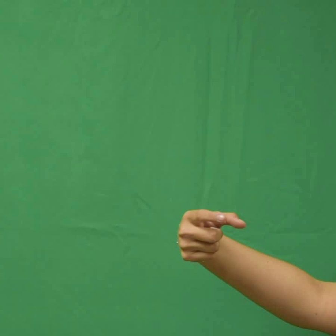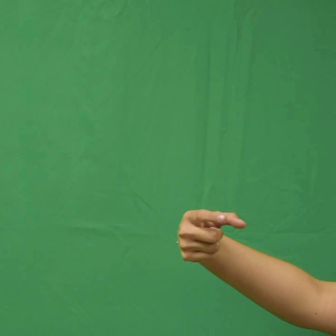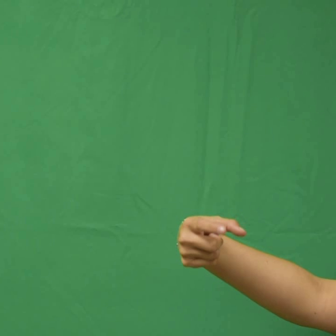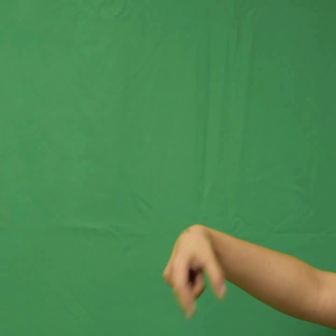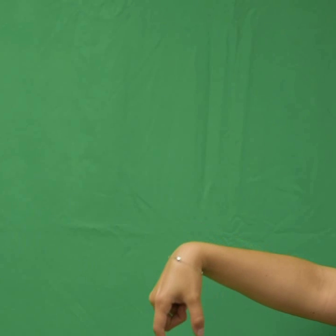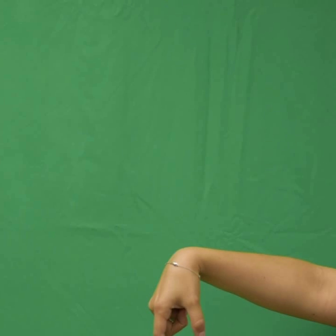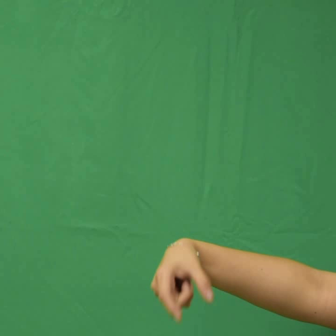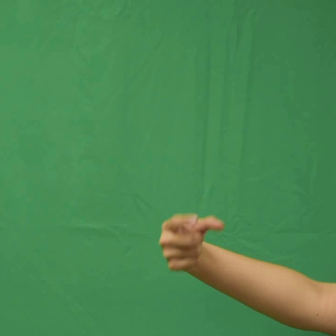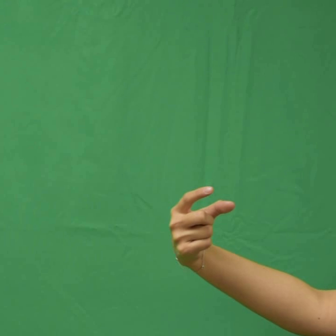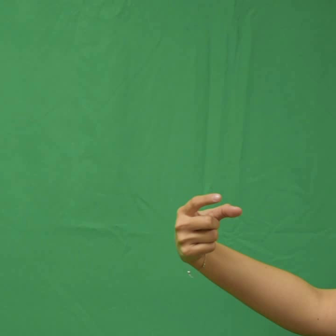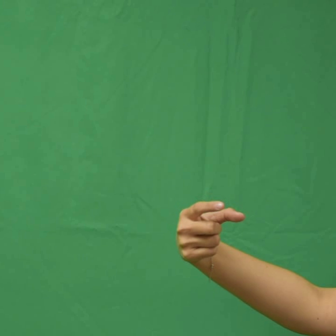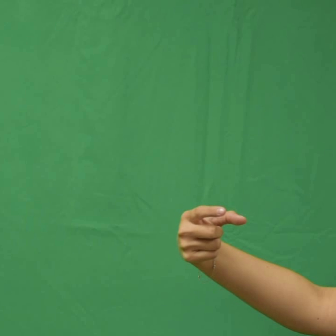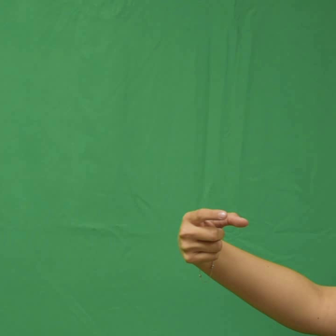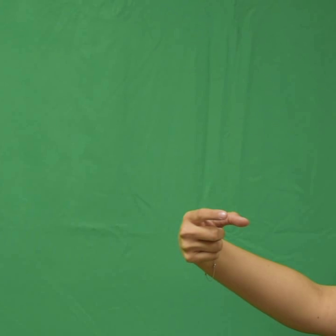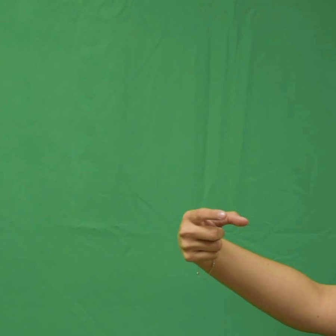Q